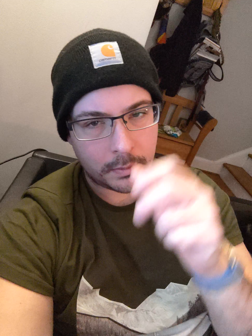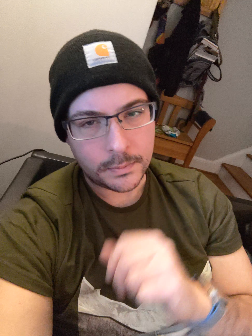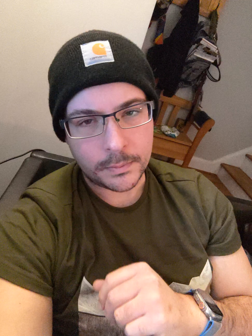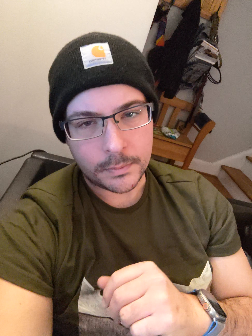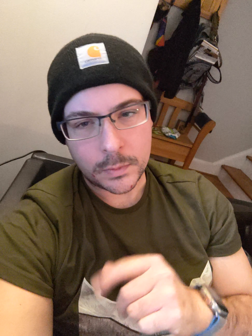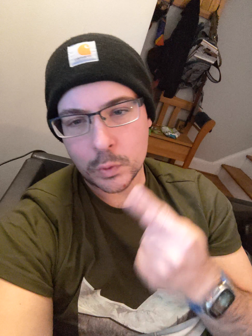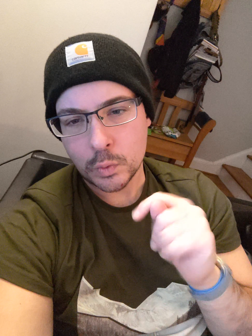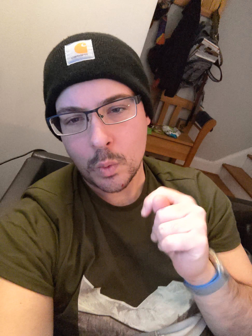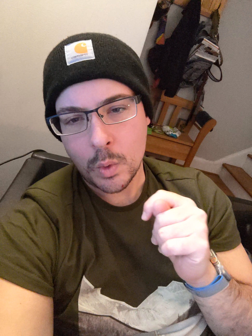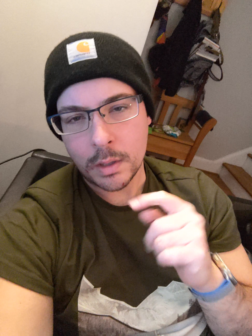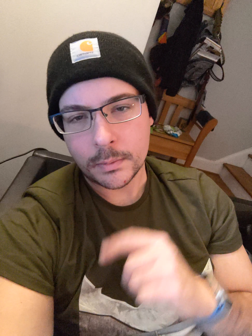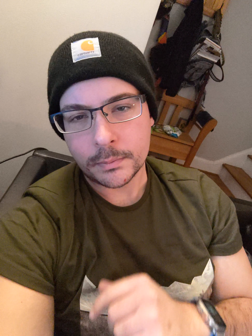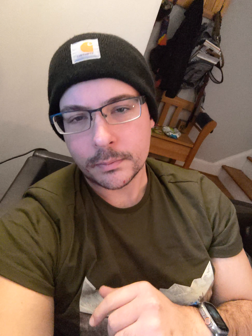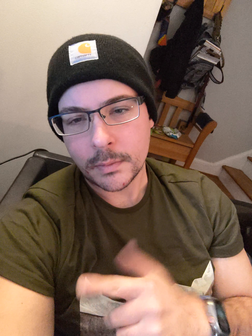toy